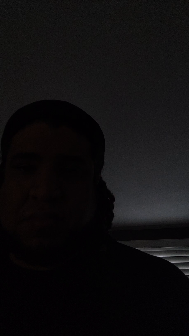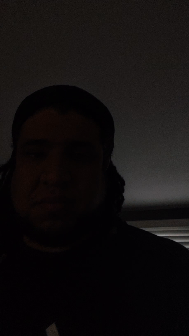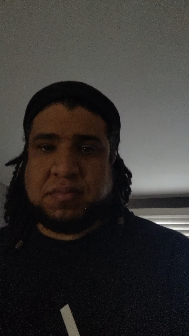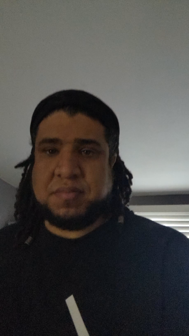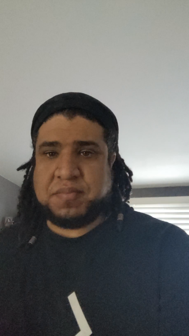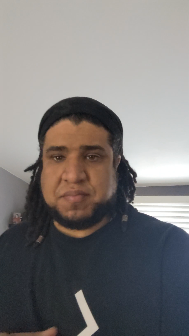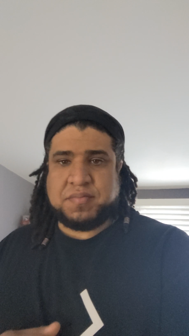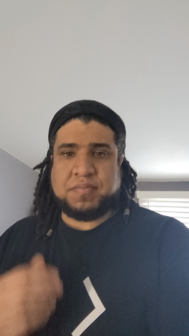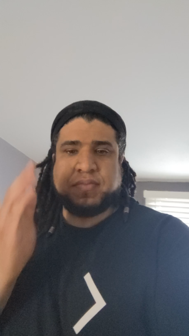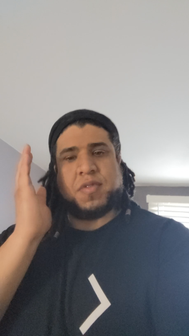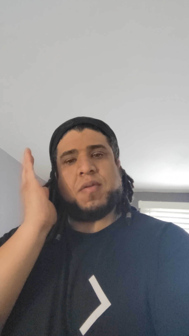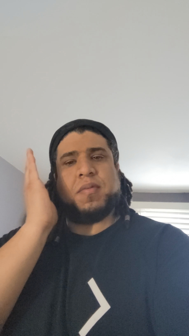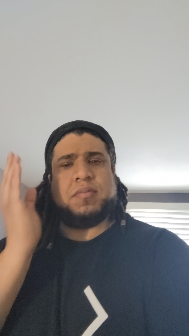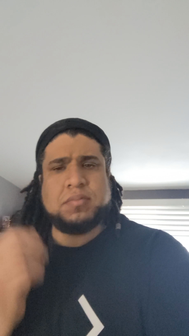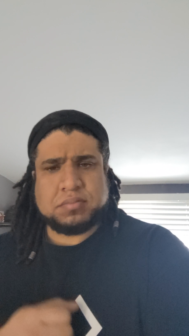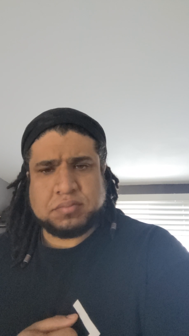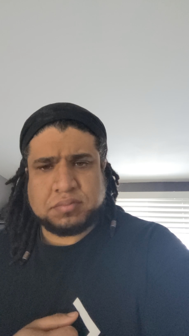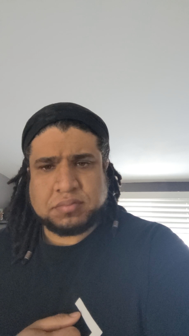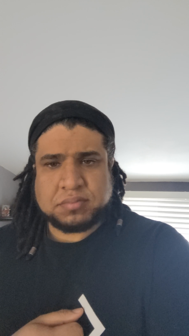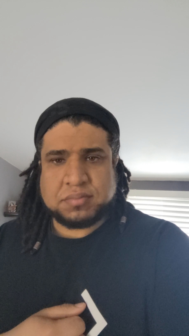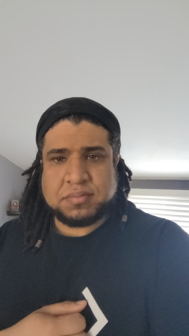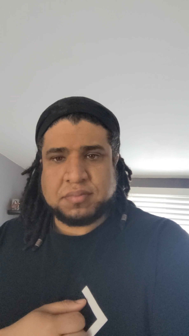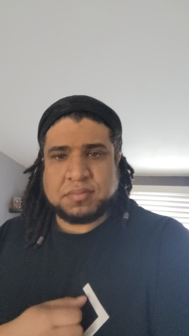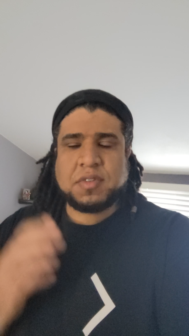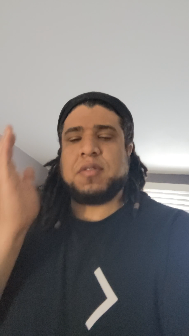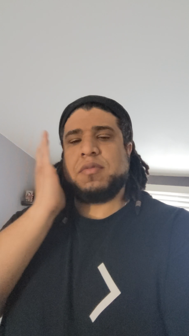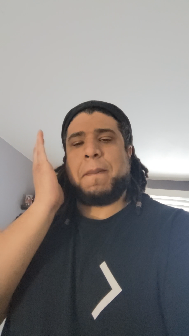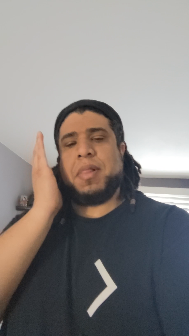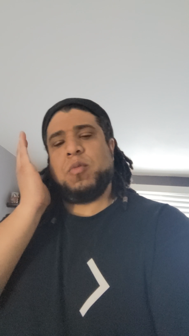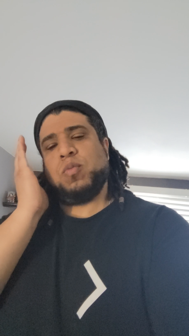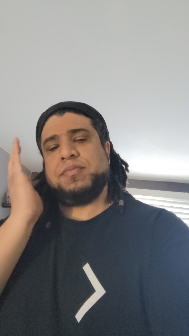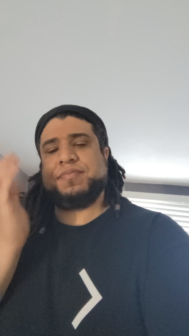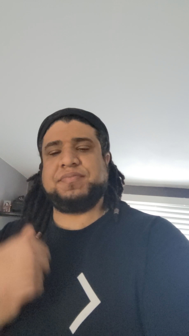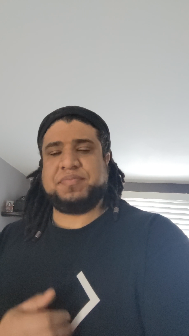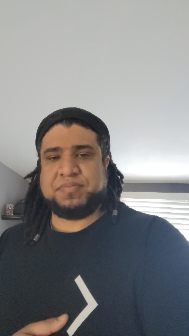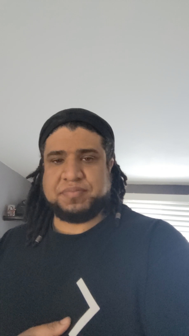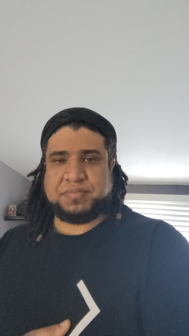pillow